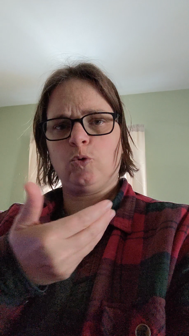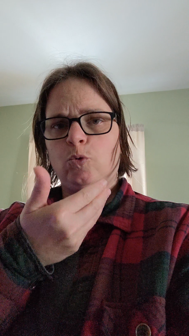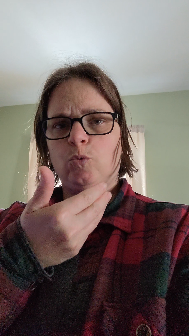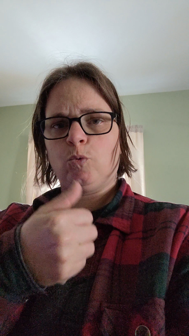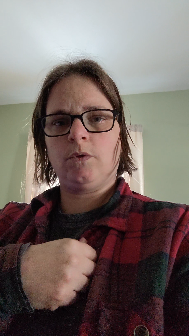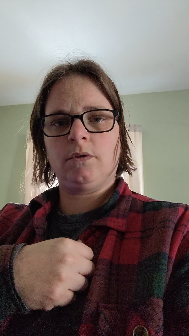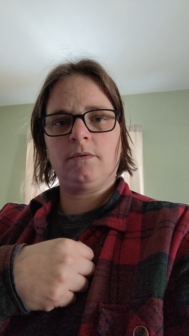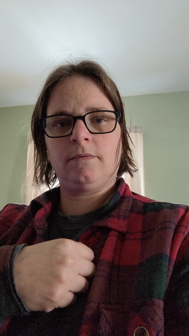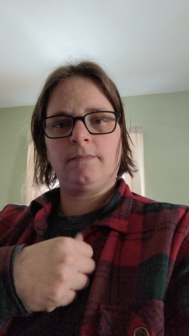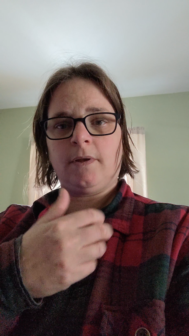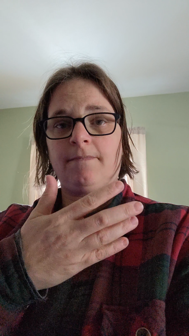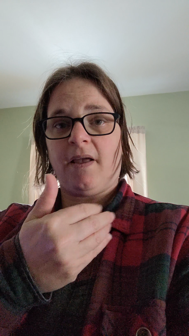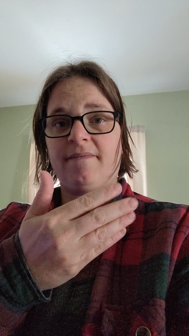butterfly